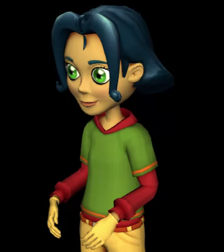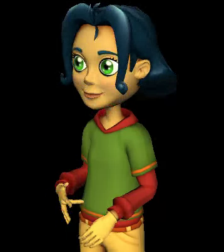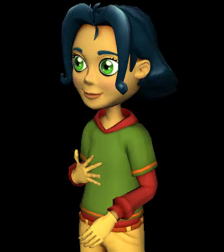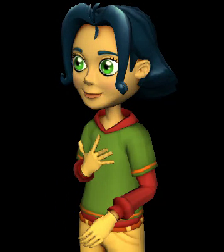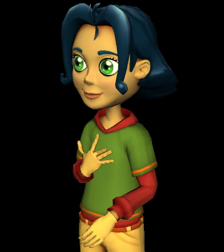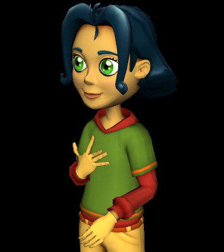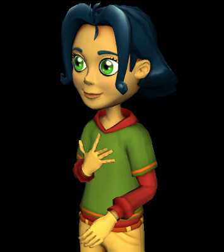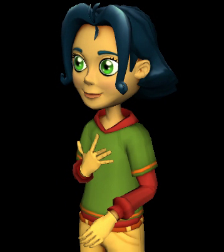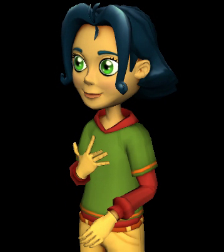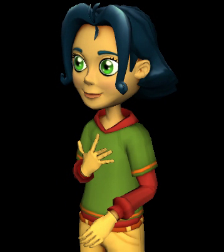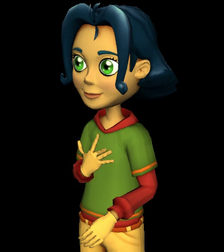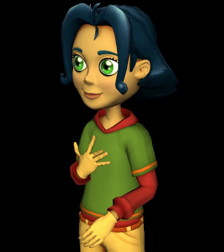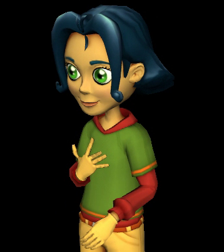قلب